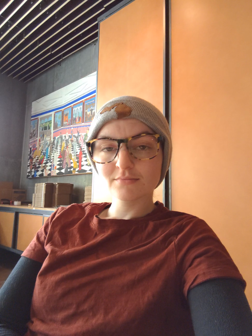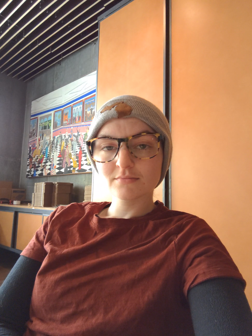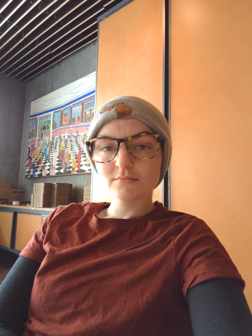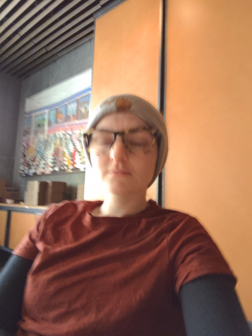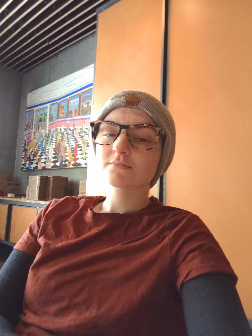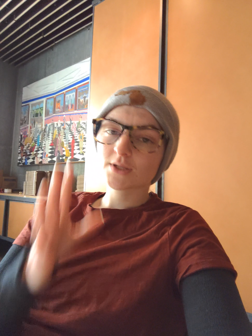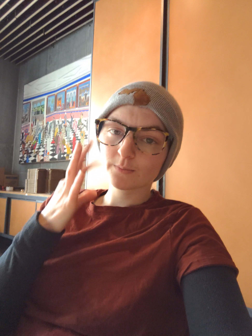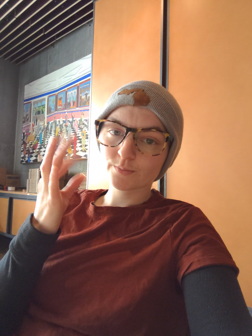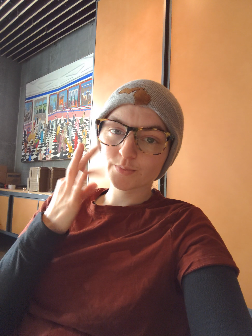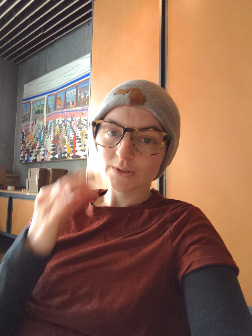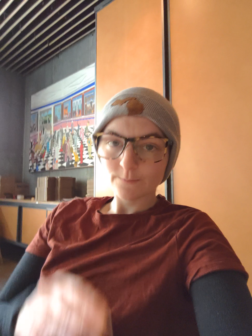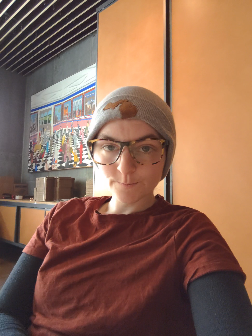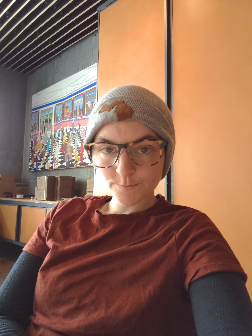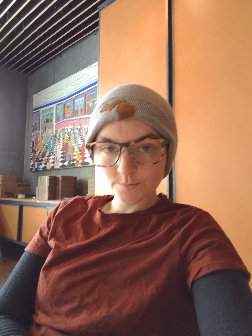cat